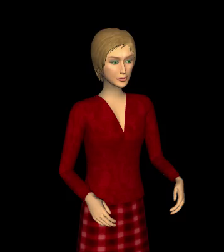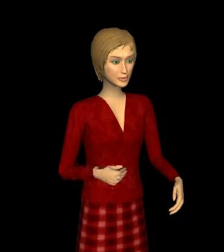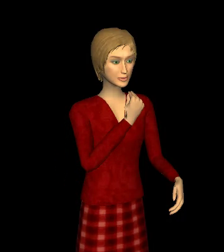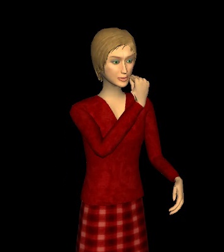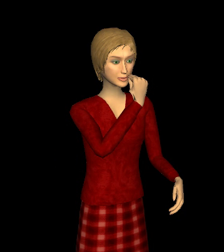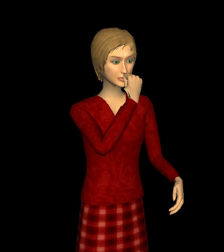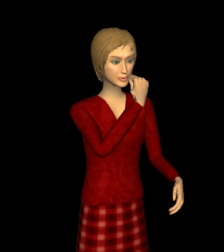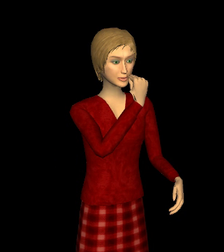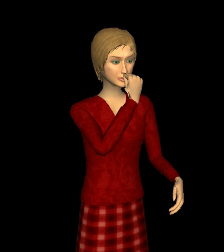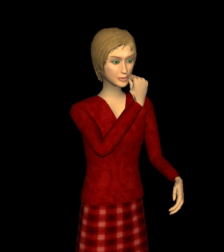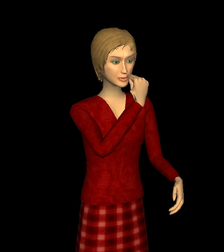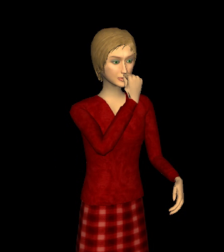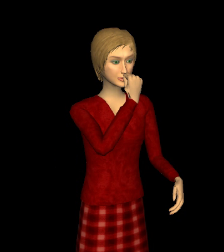وجبة